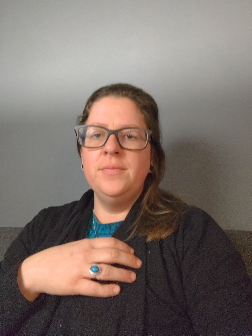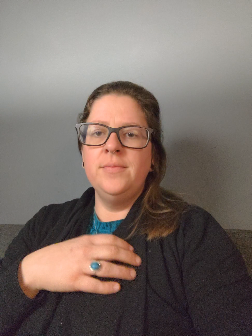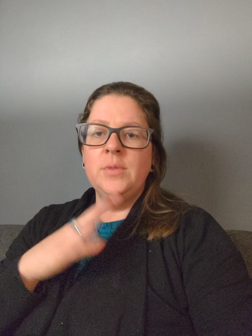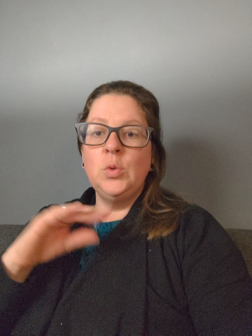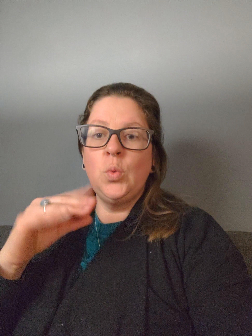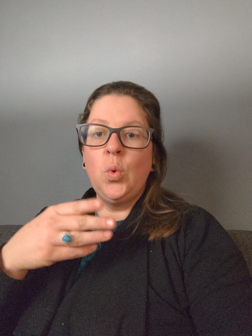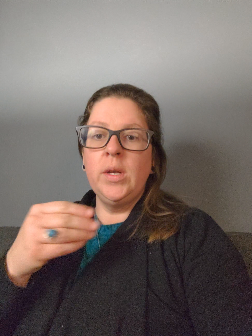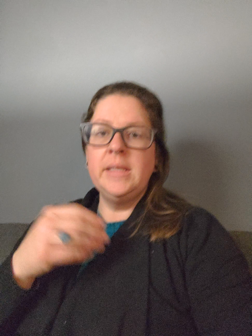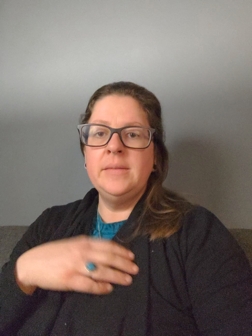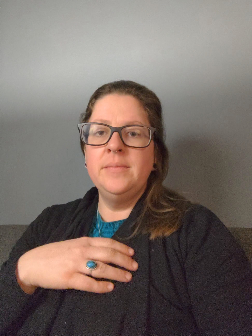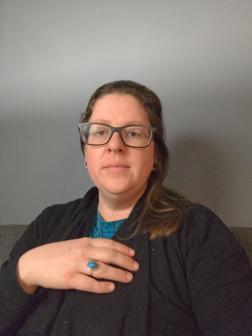story